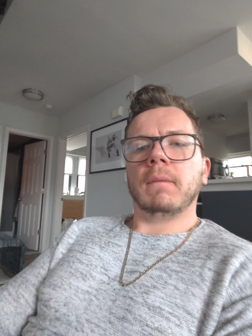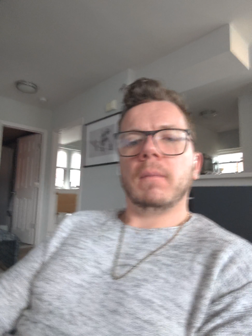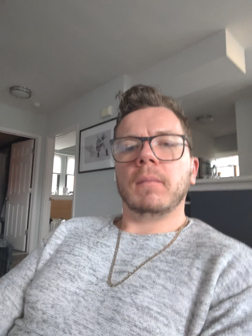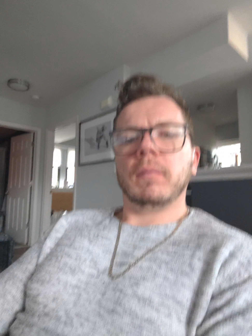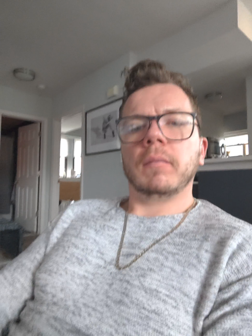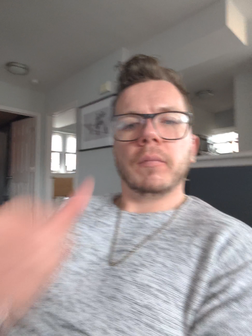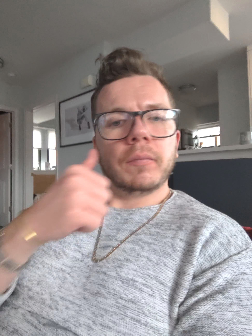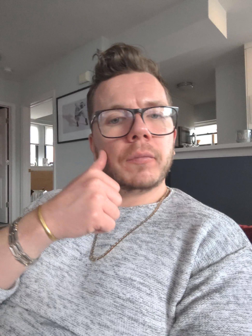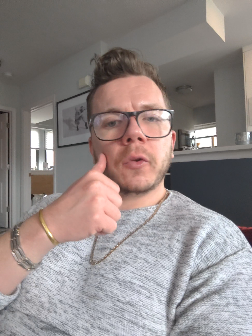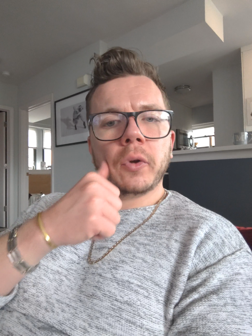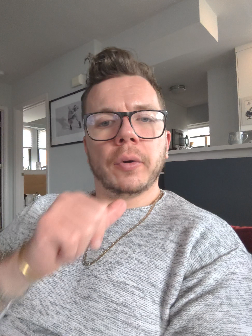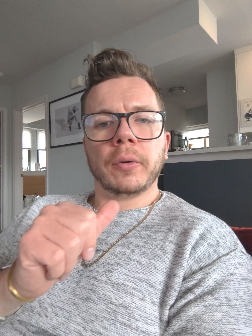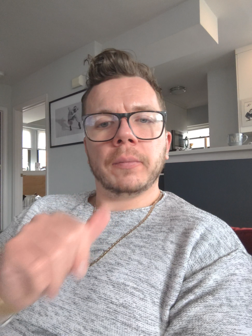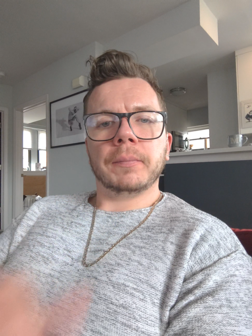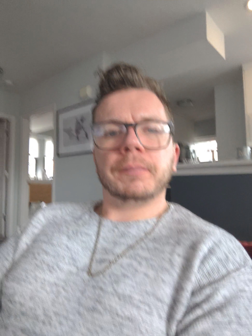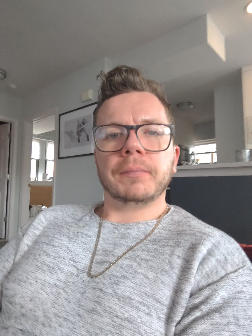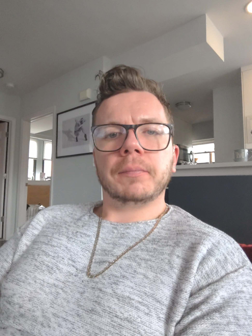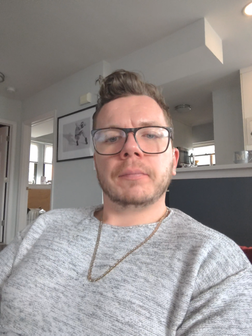girl